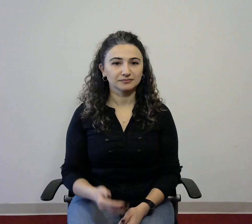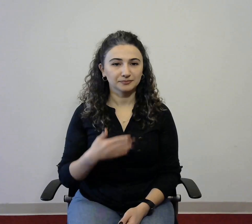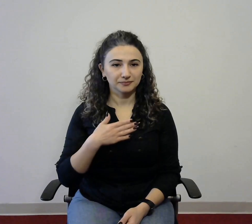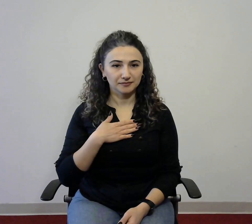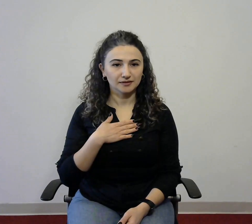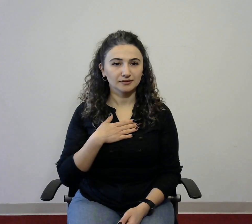mən